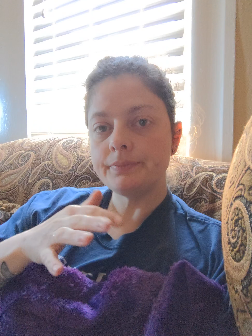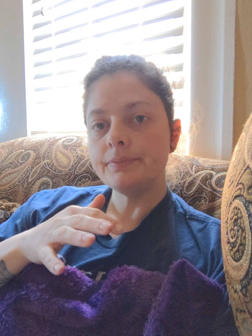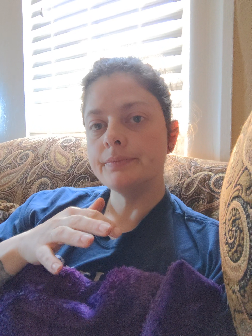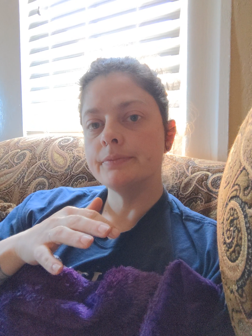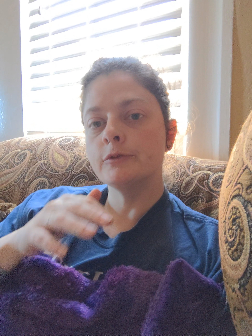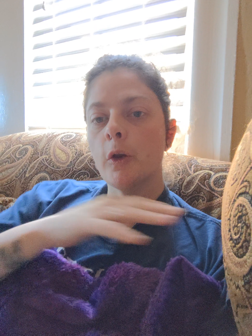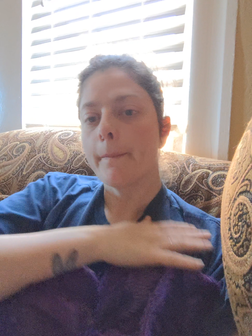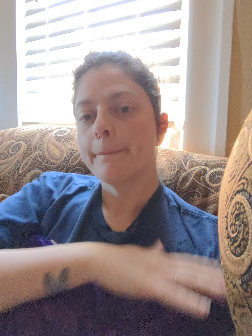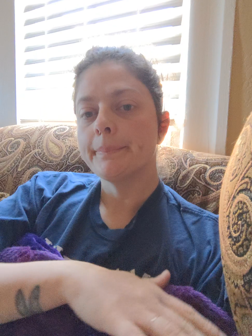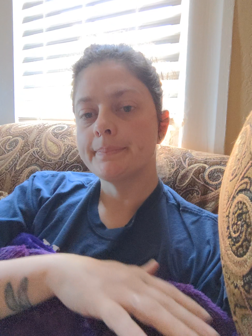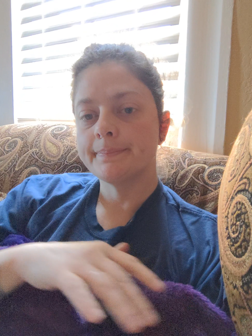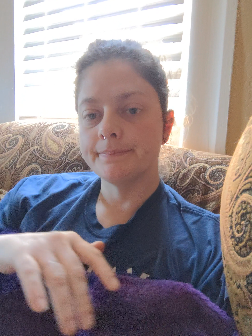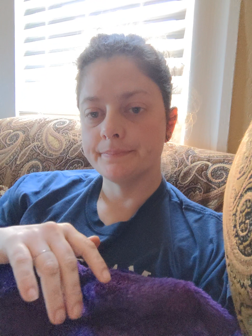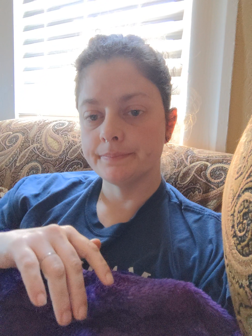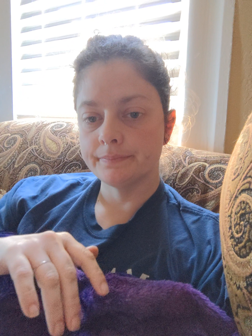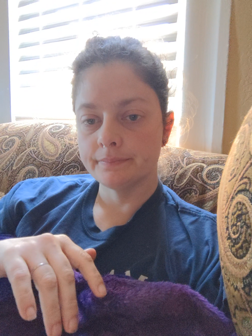arm